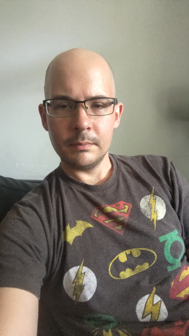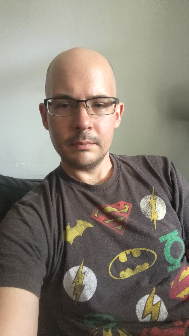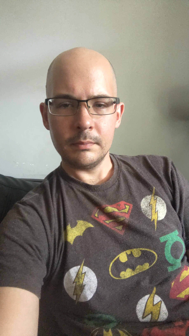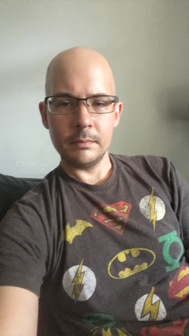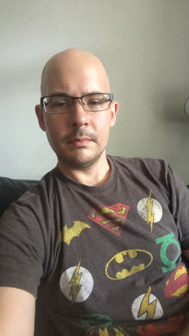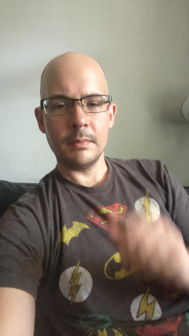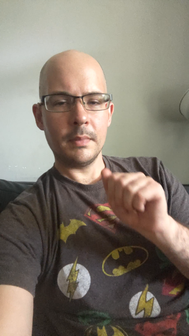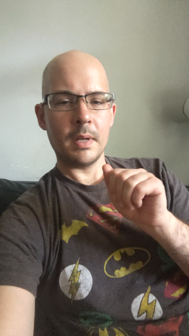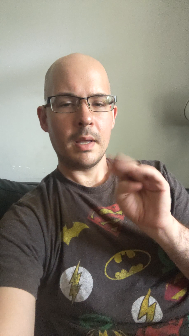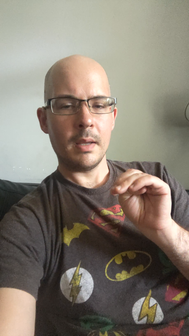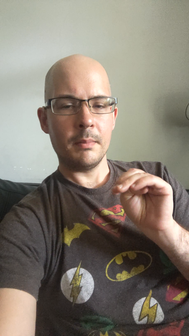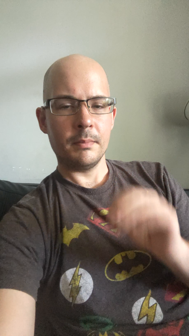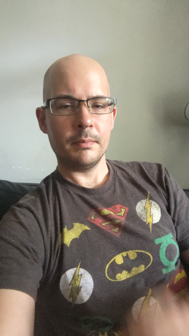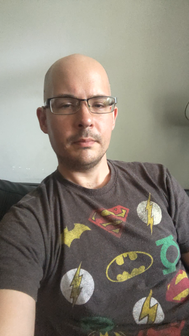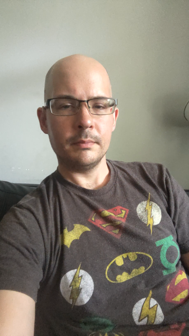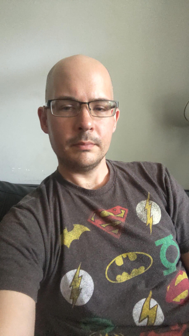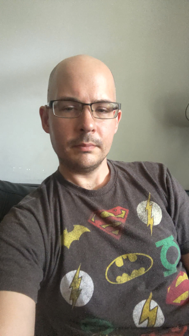am